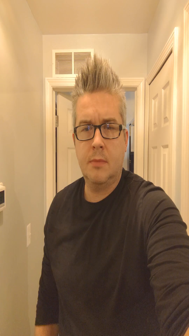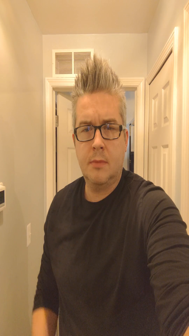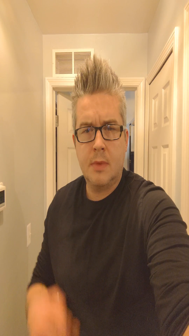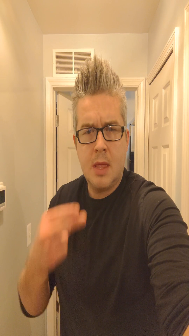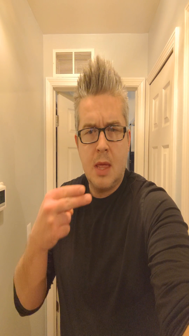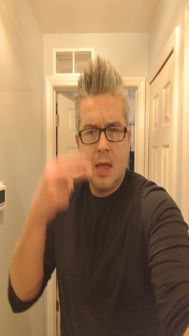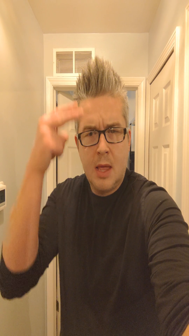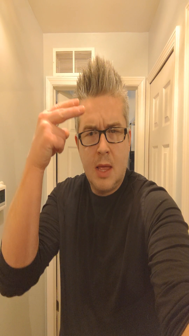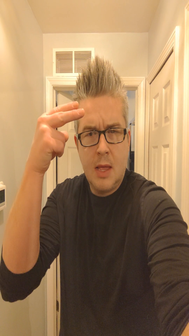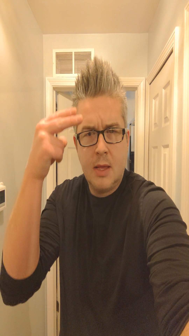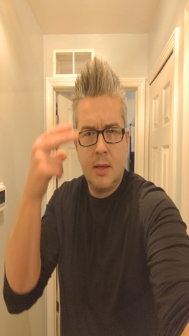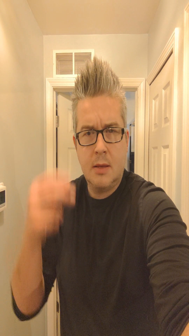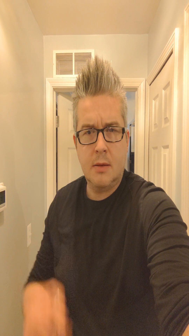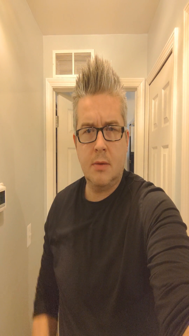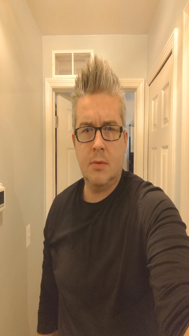high